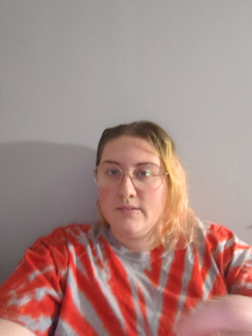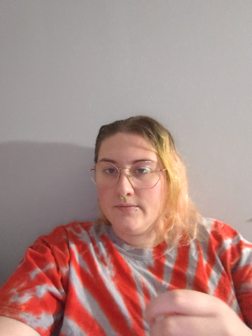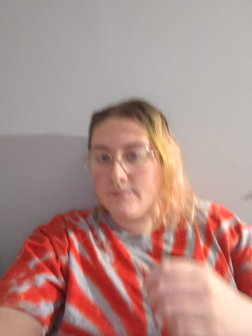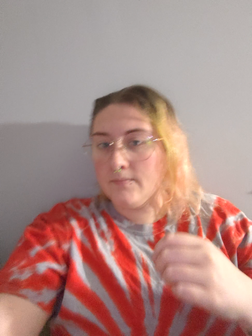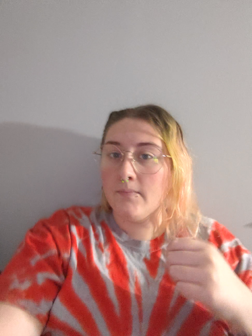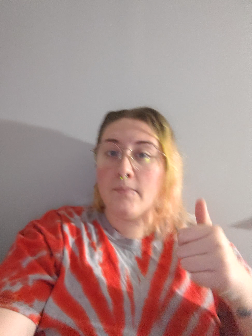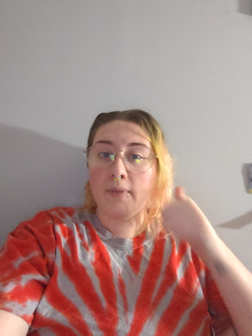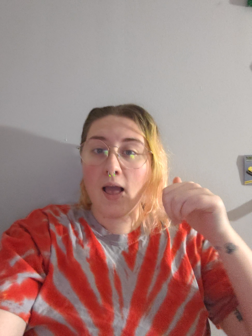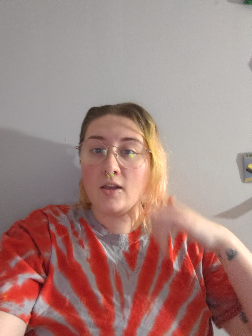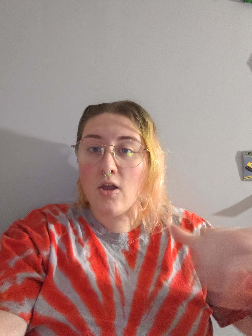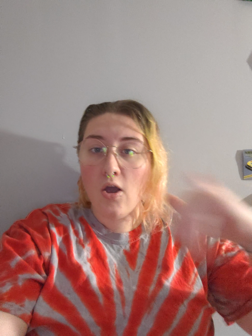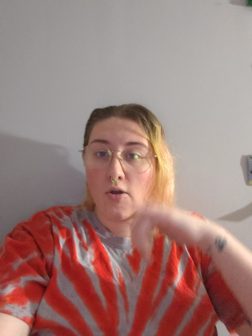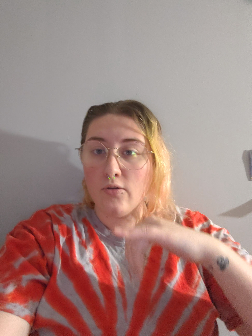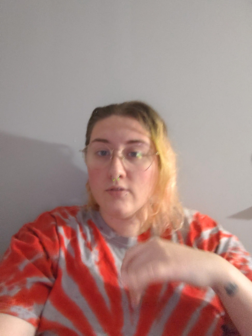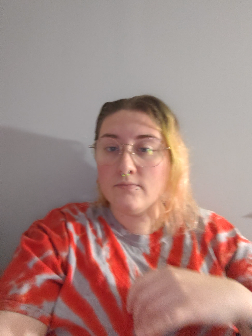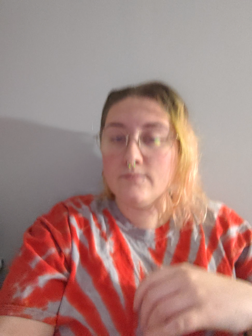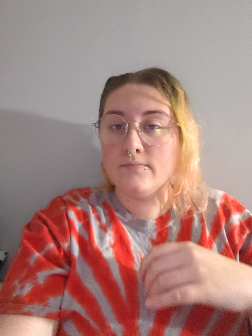backyard